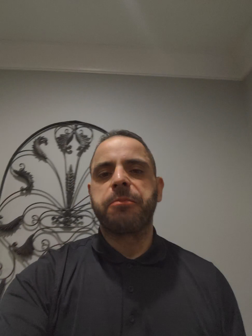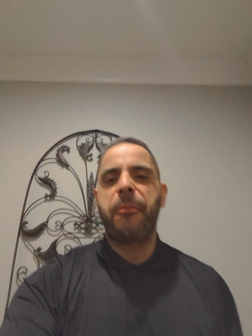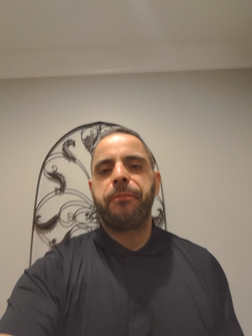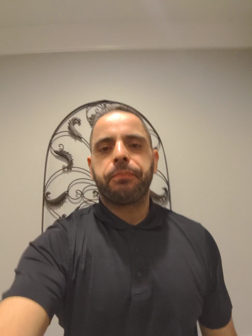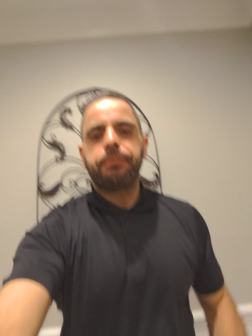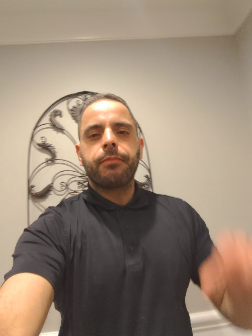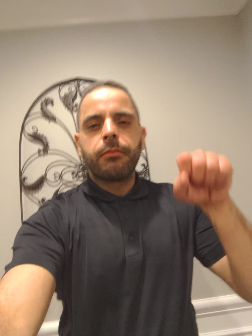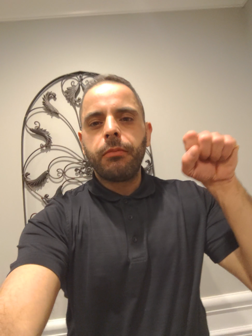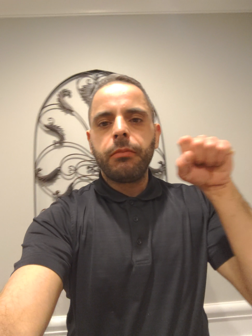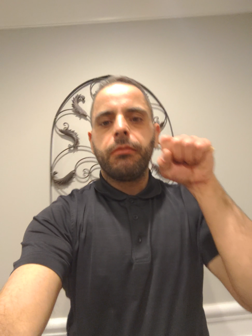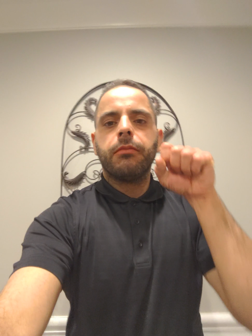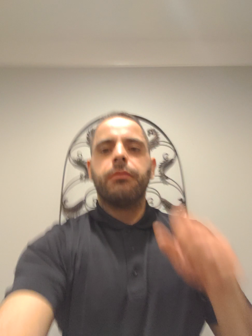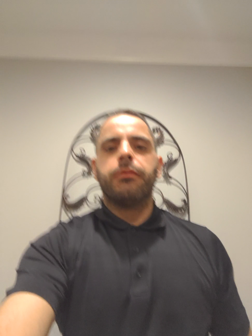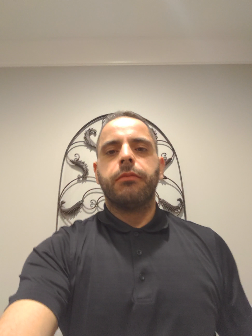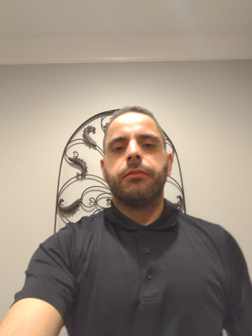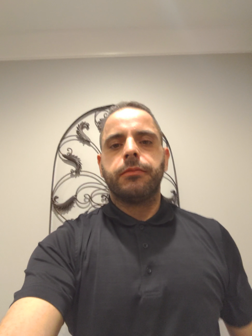carrot